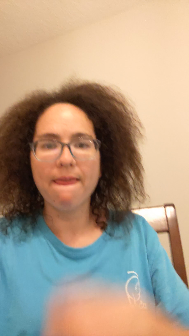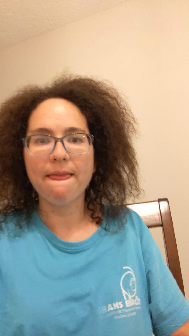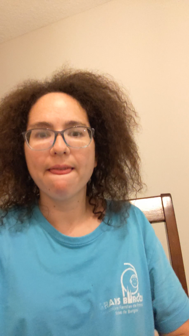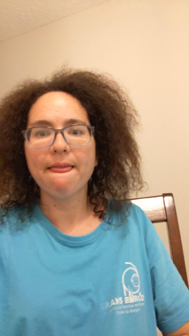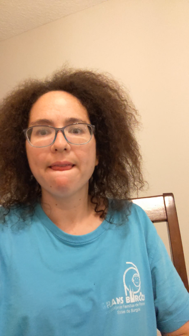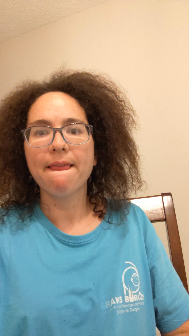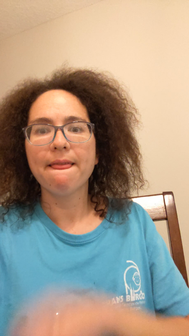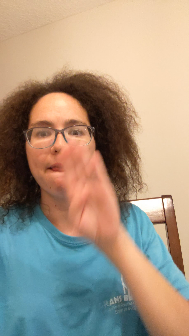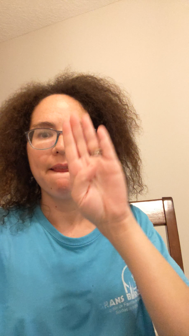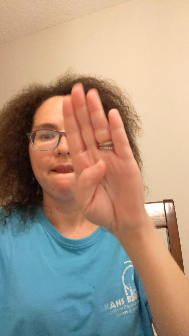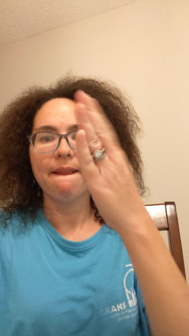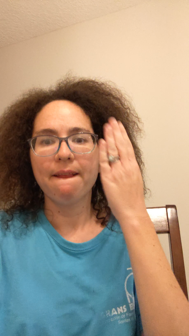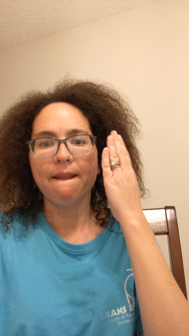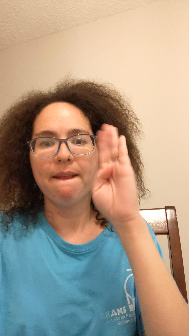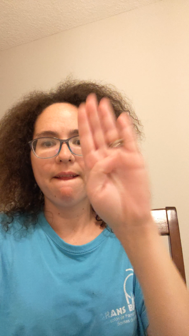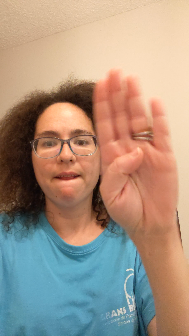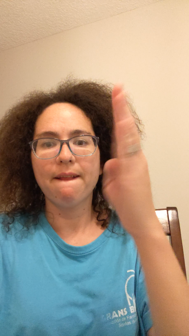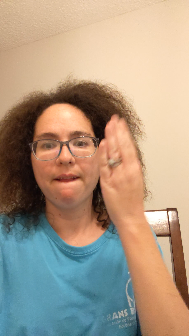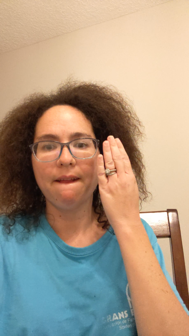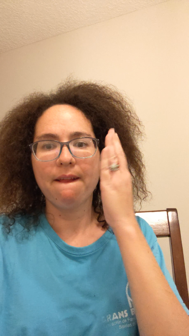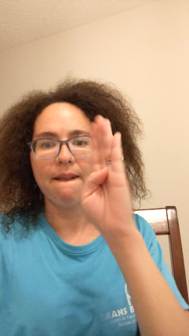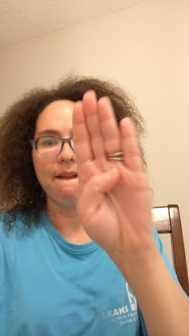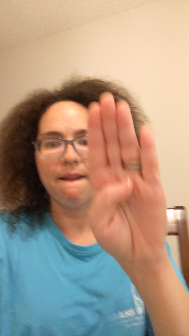door